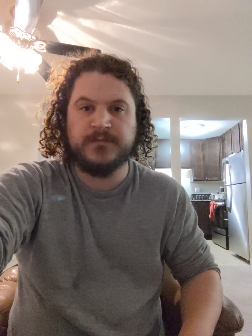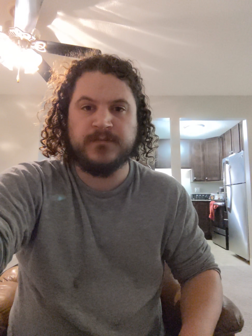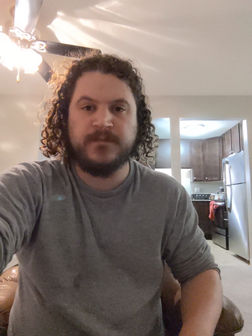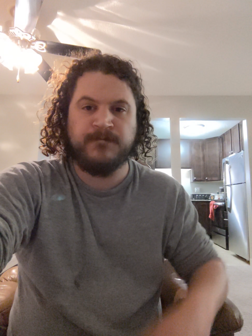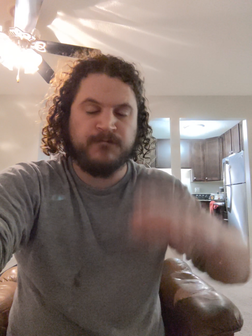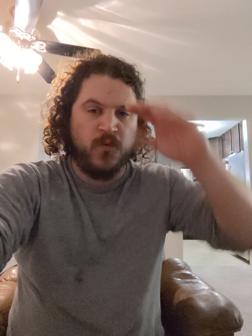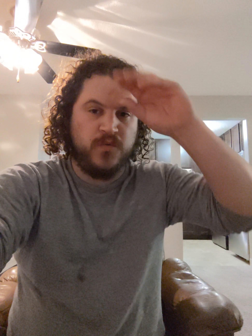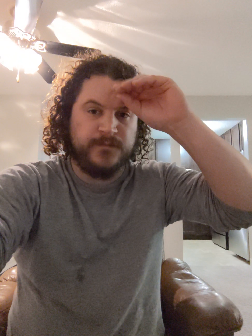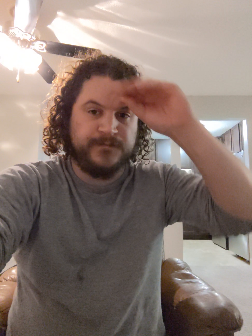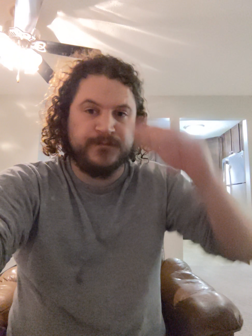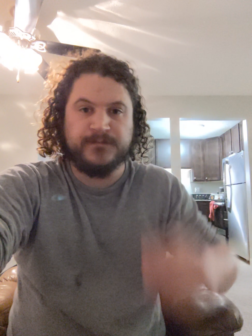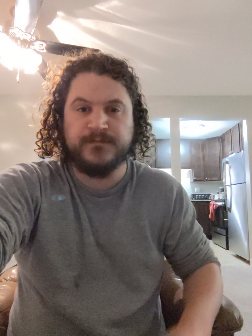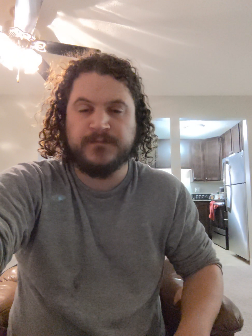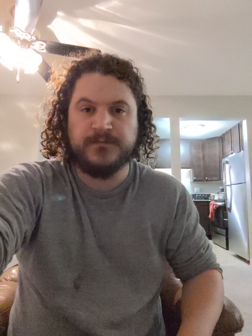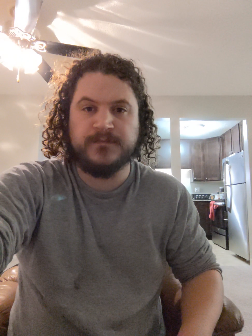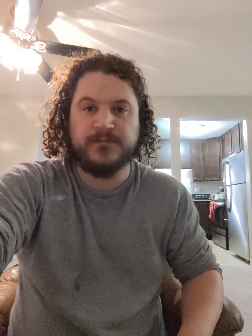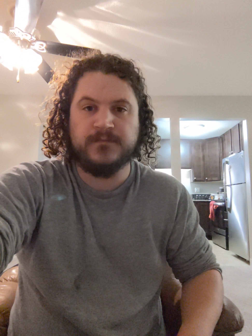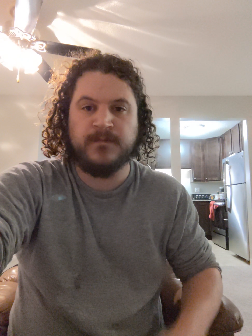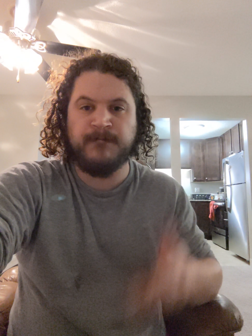boy